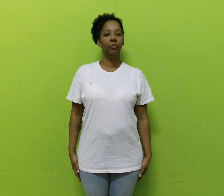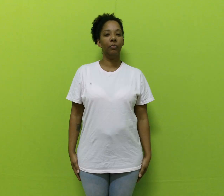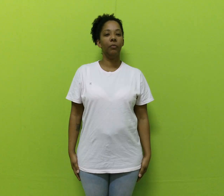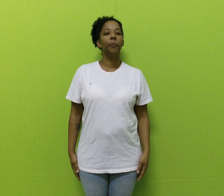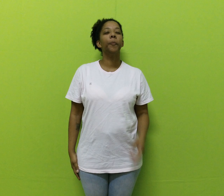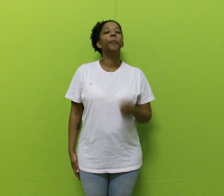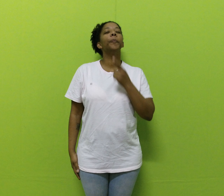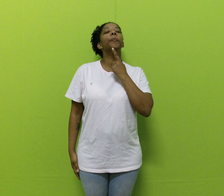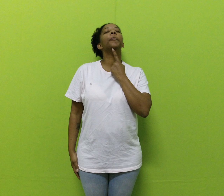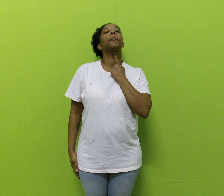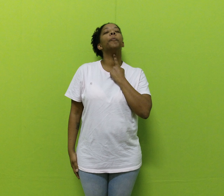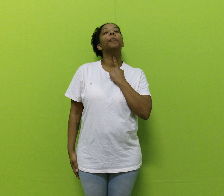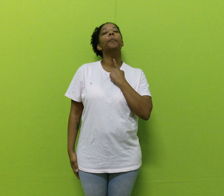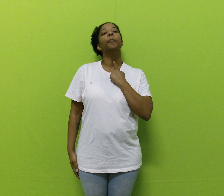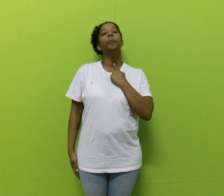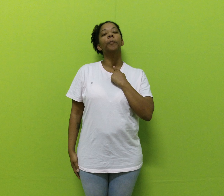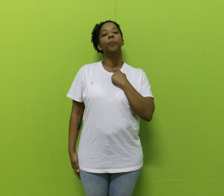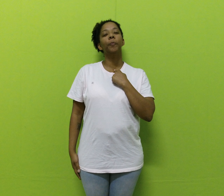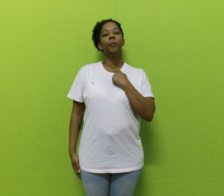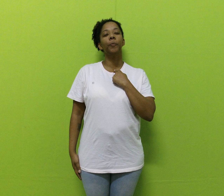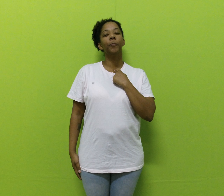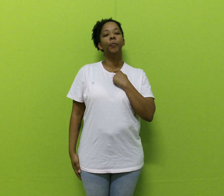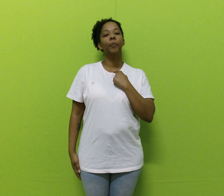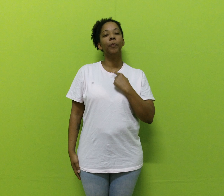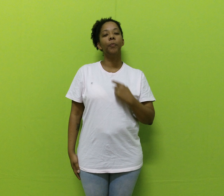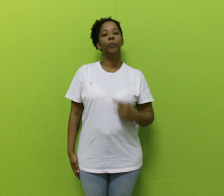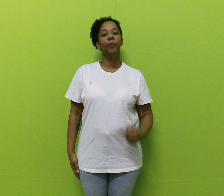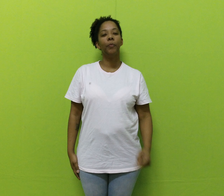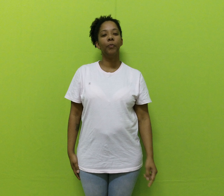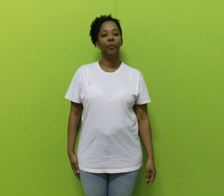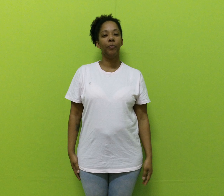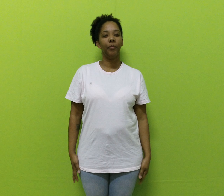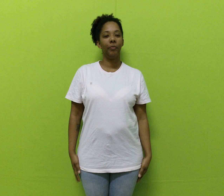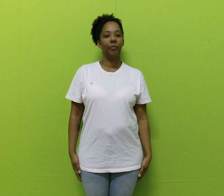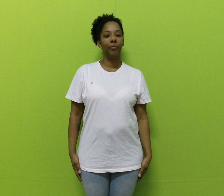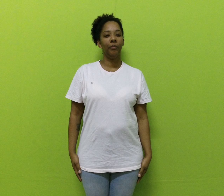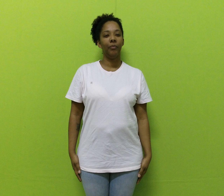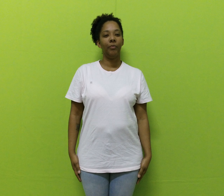vontade